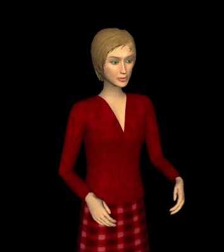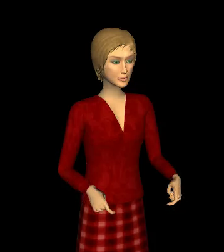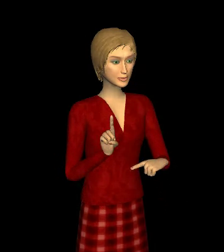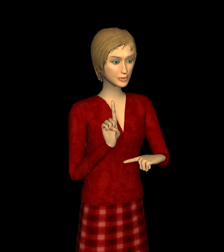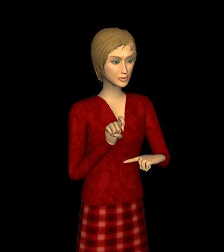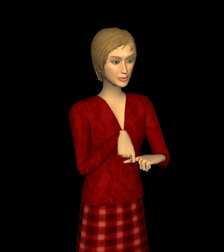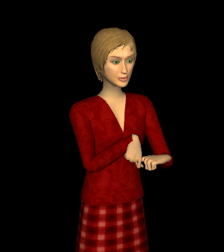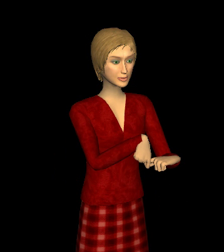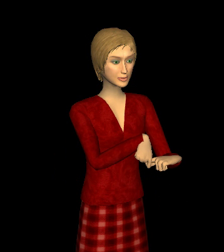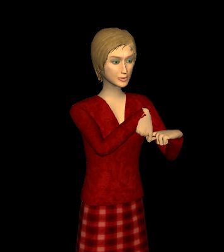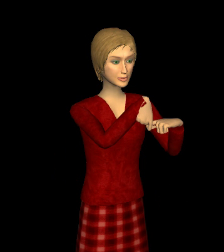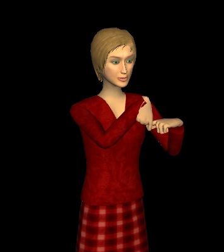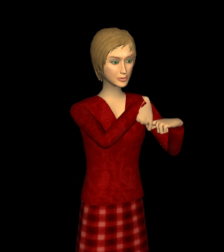يعلق